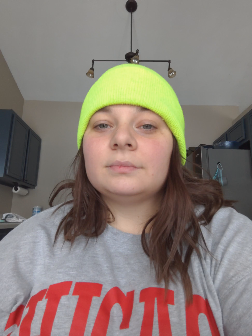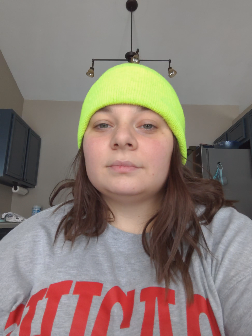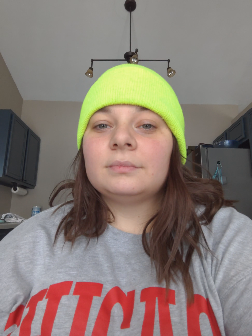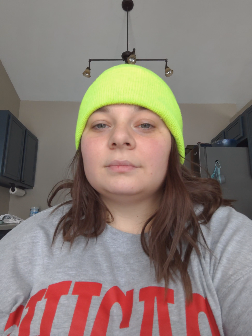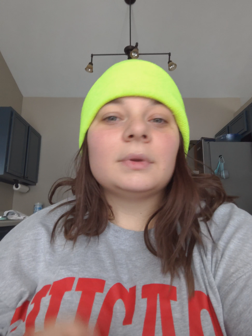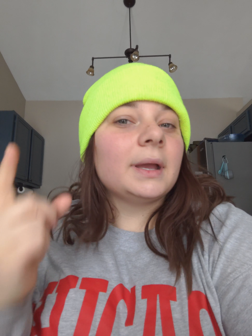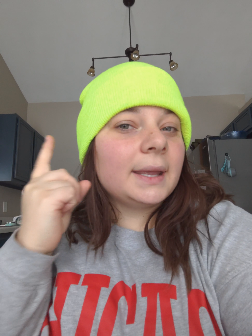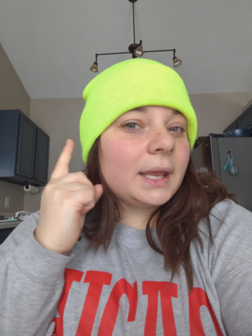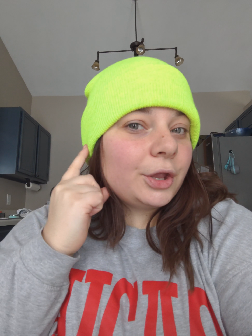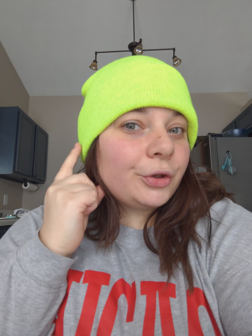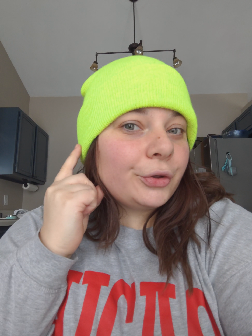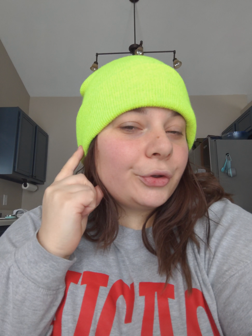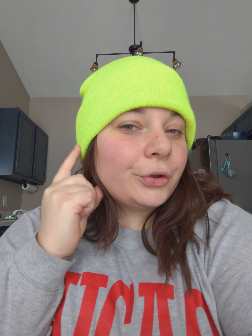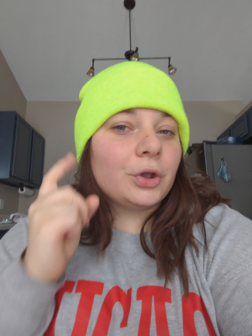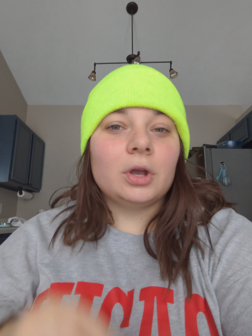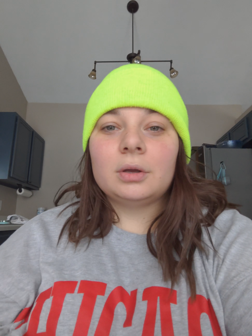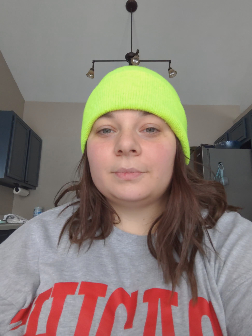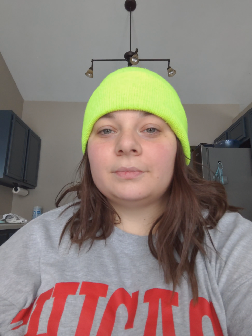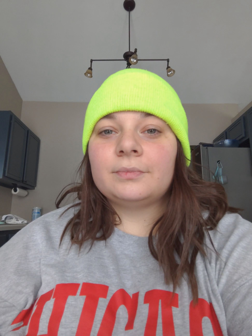ear